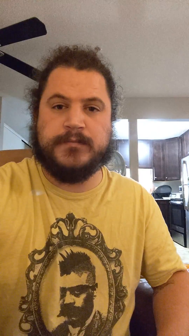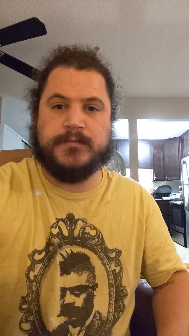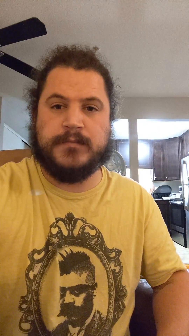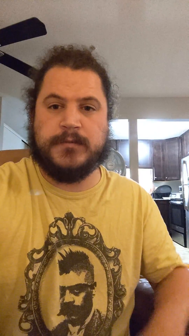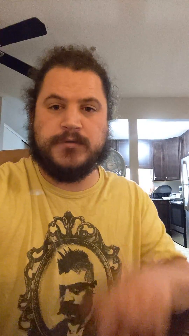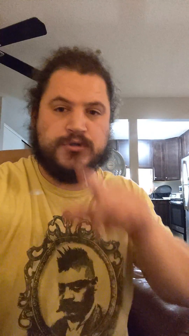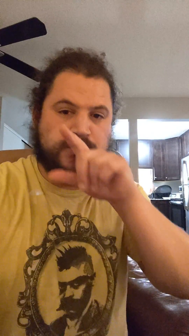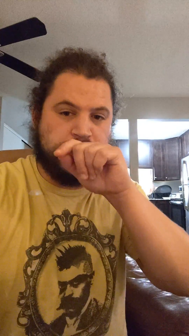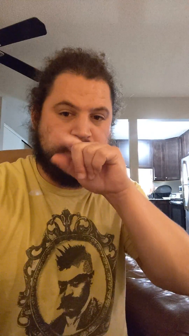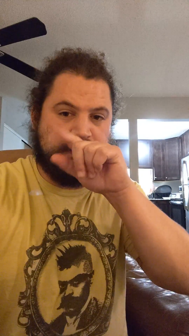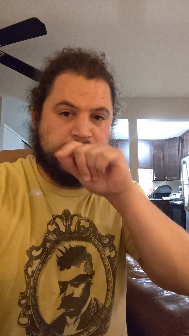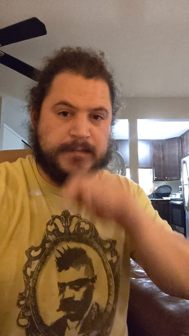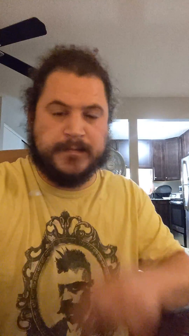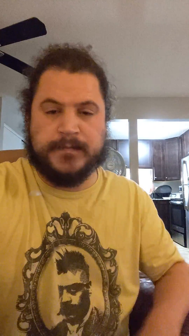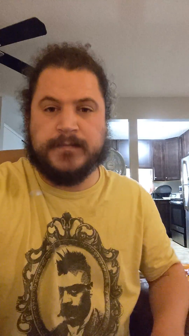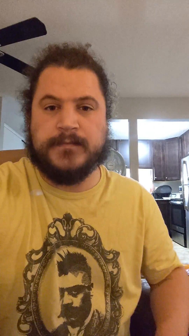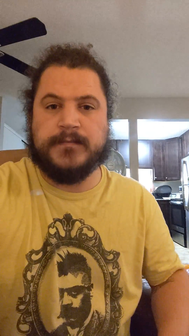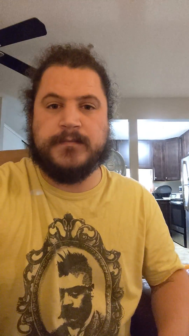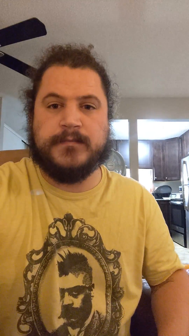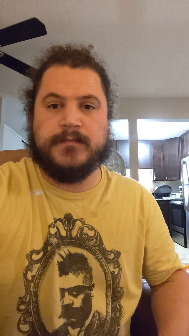chicken